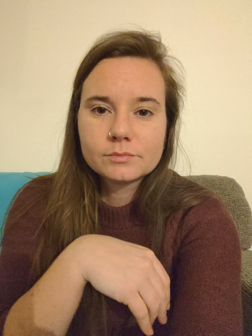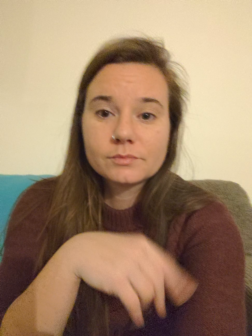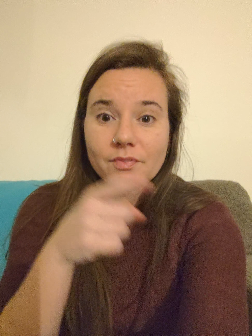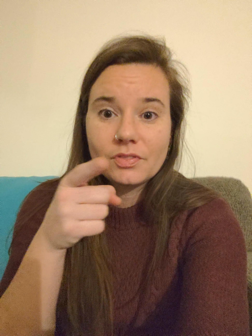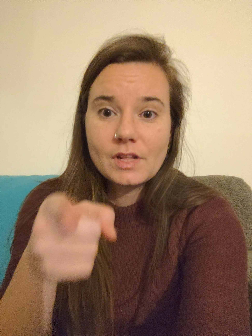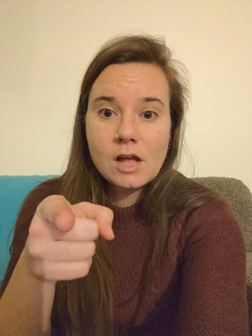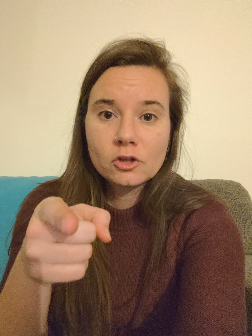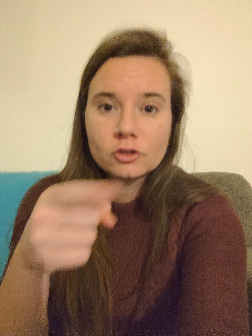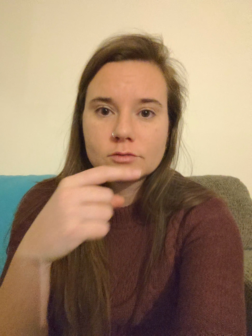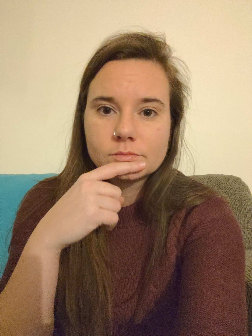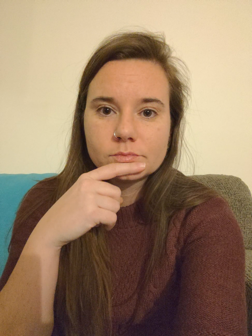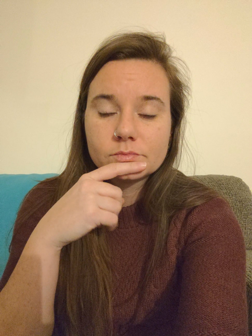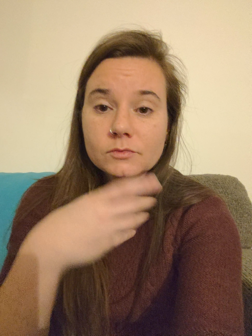there